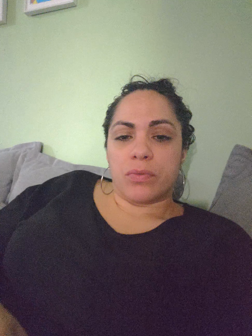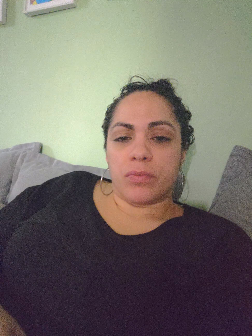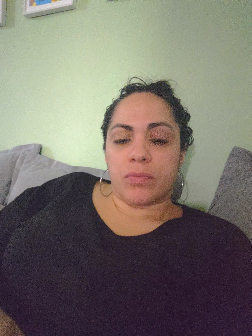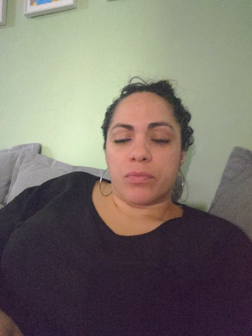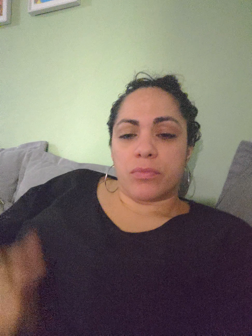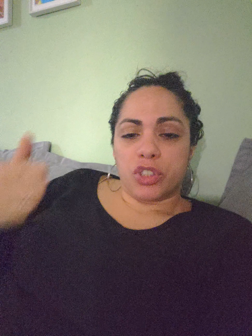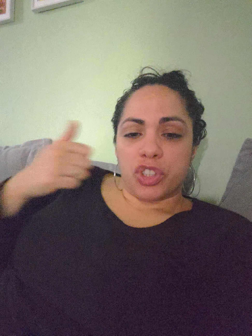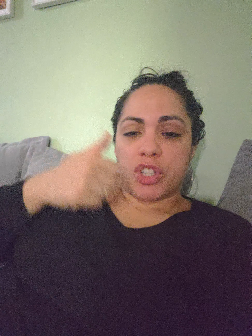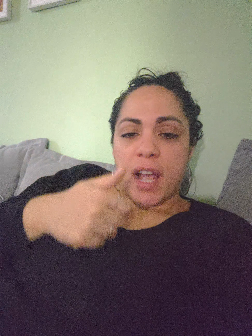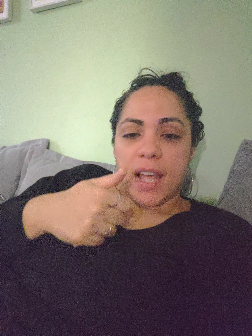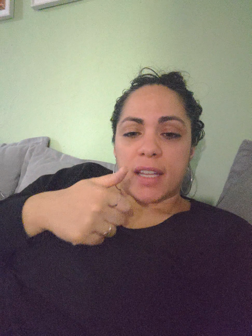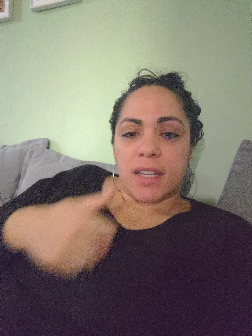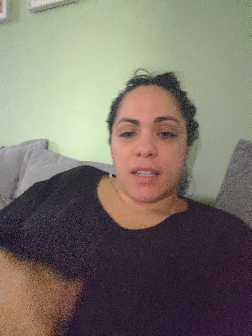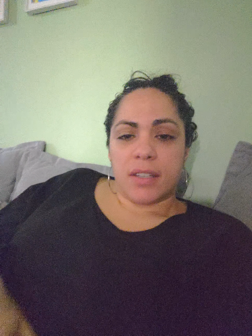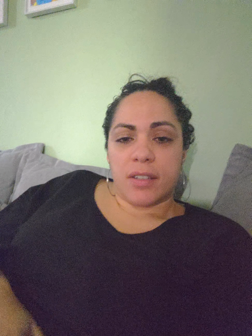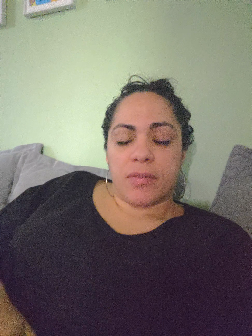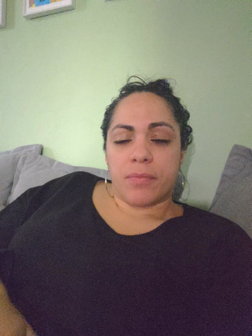jacket